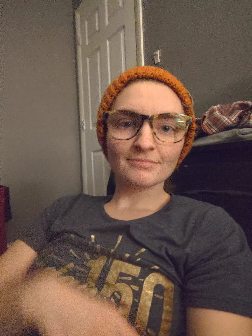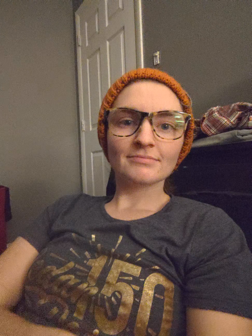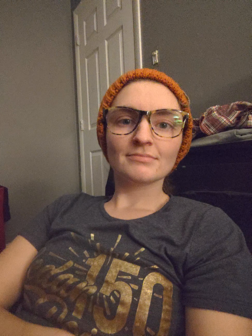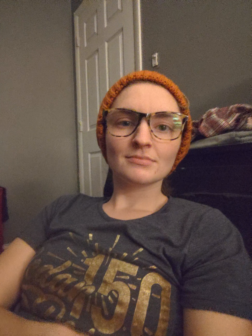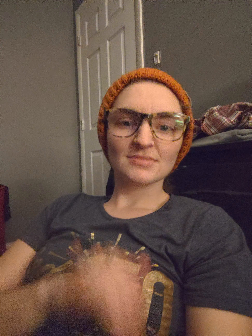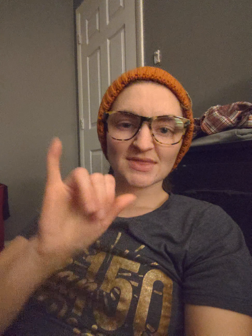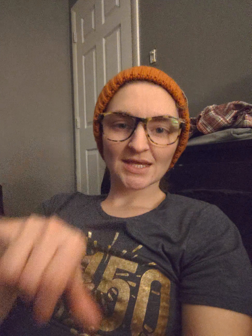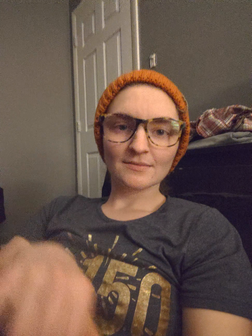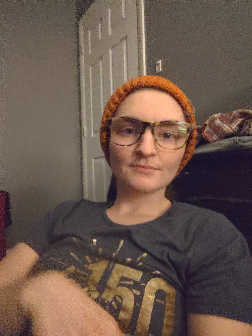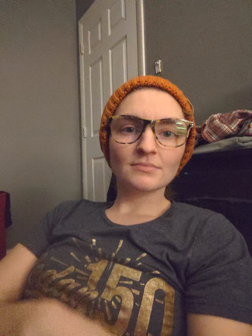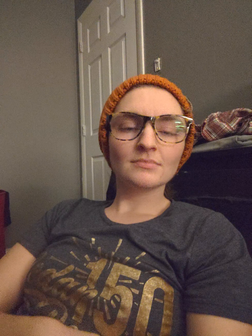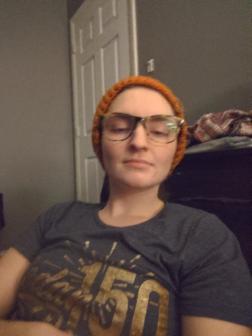that